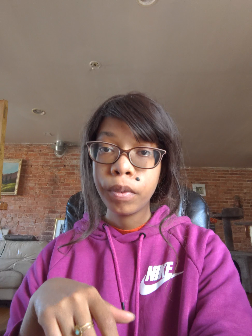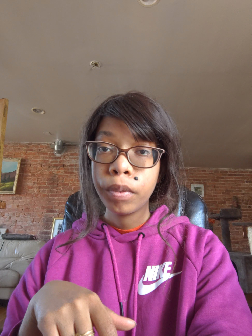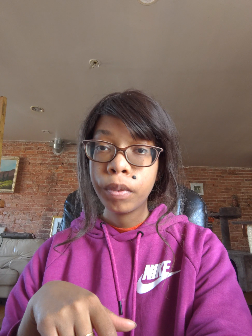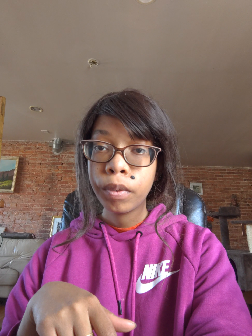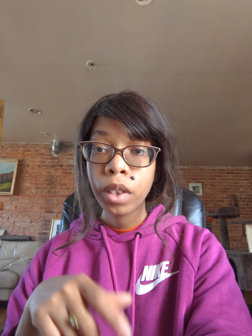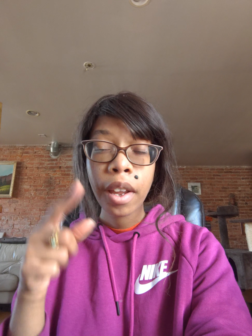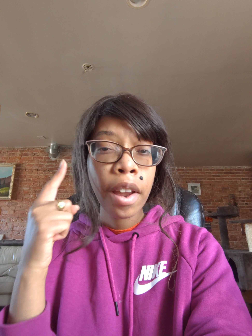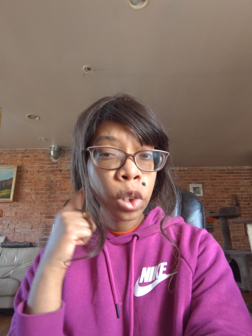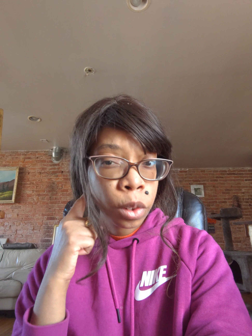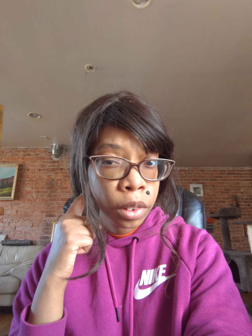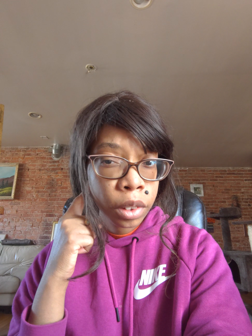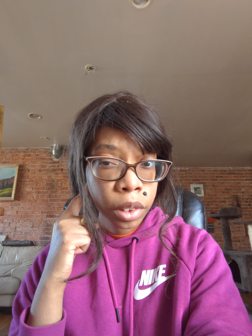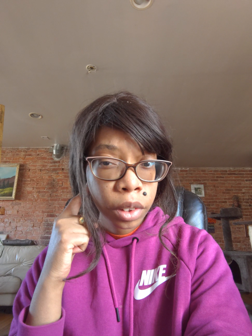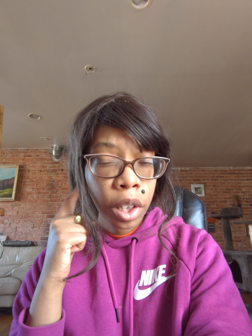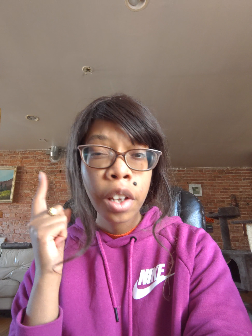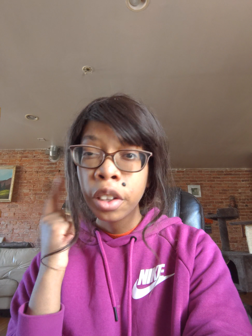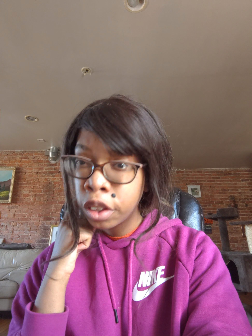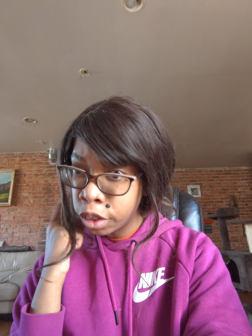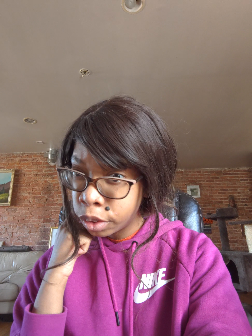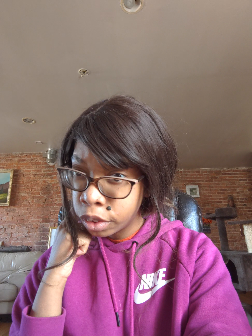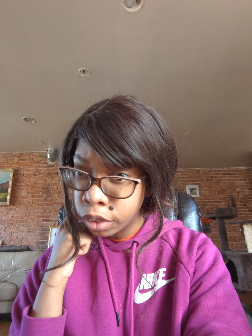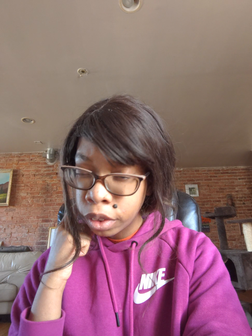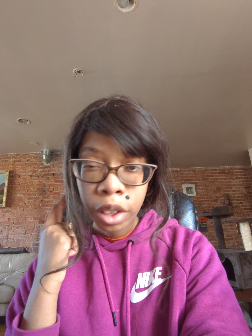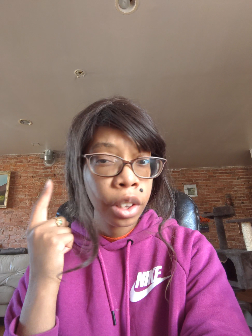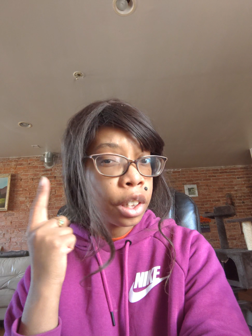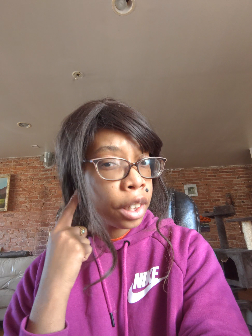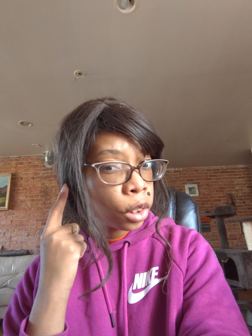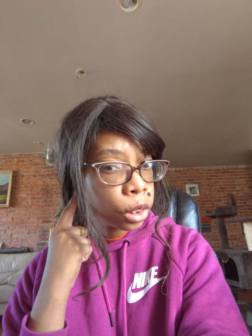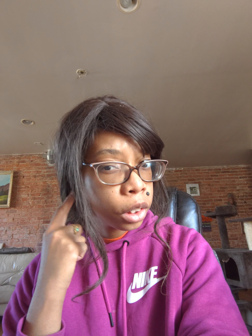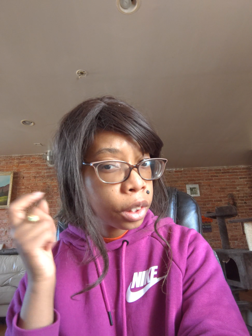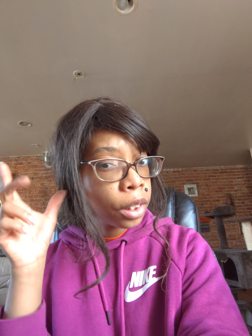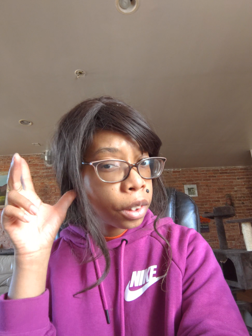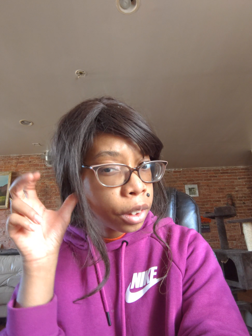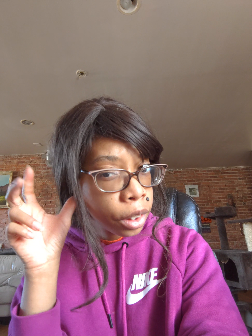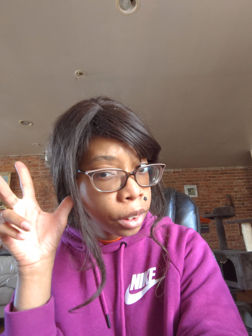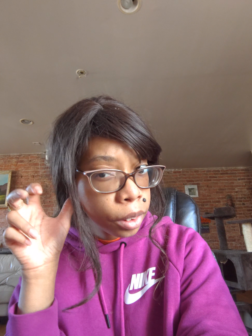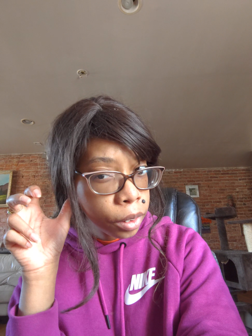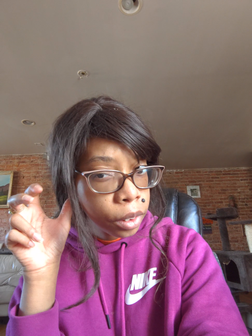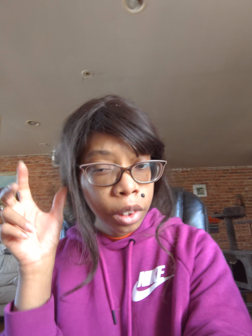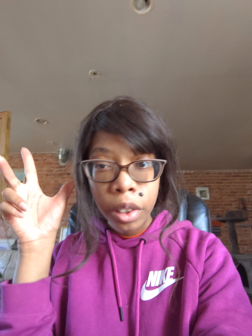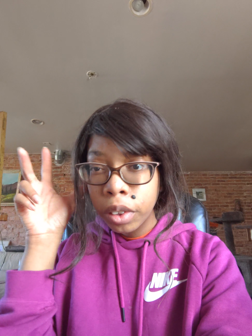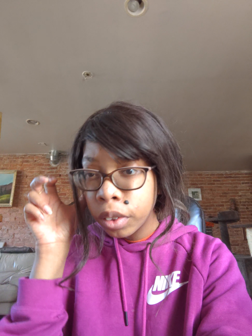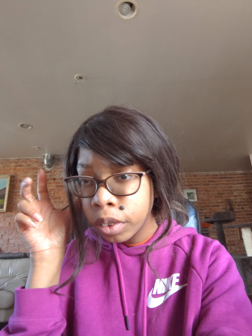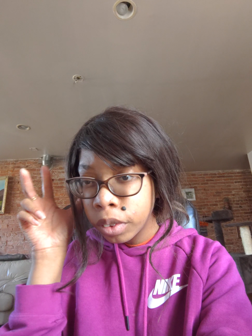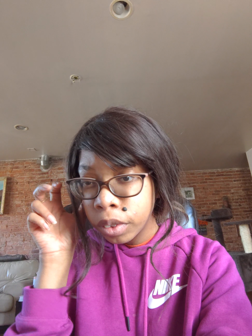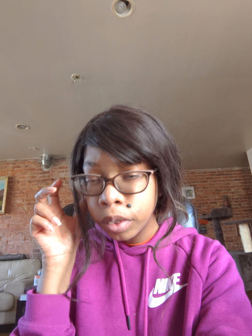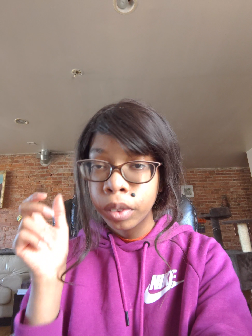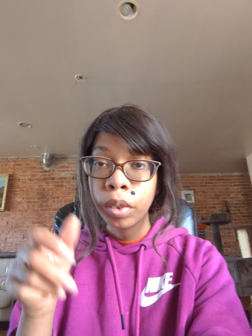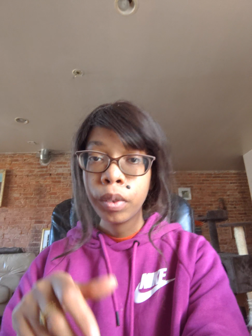hear